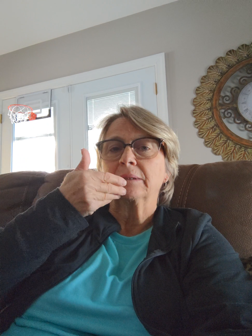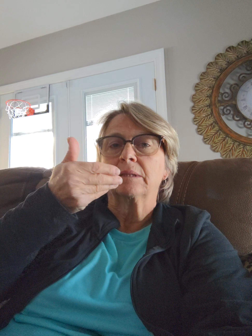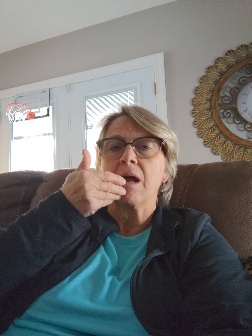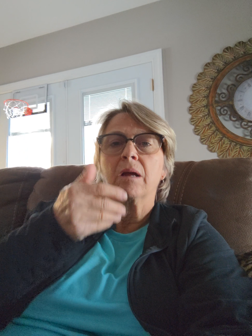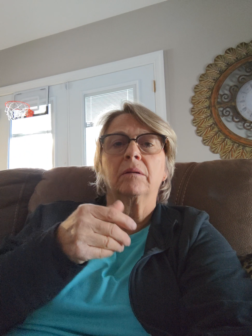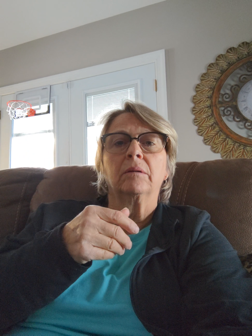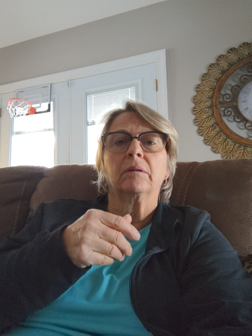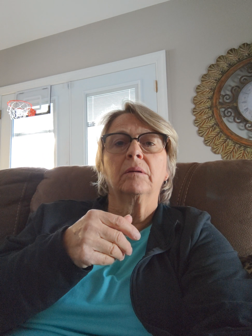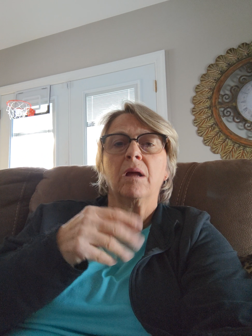pizza